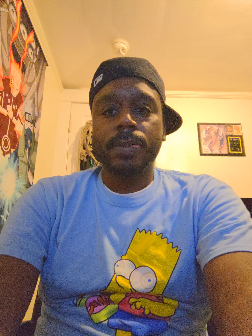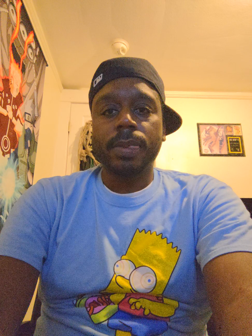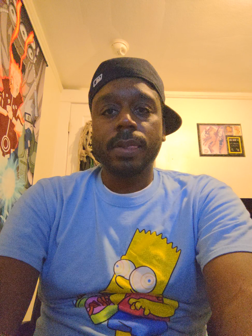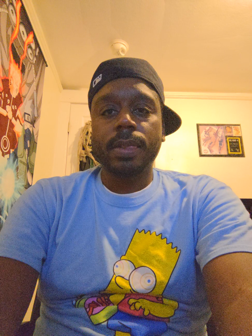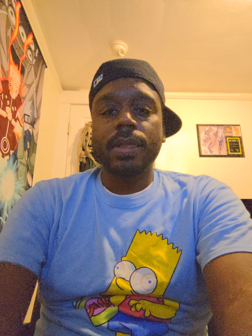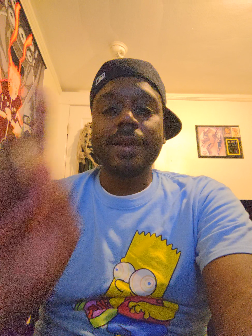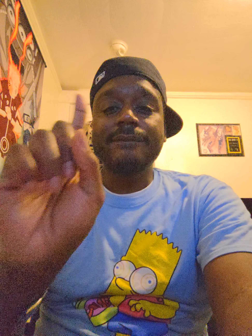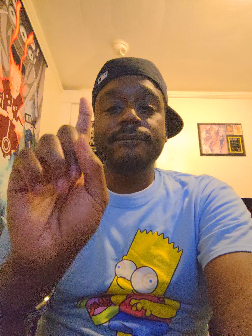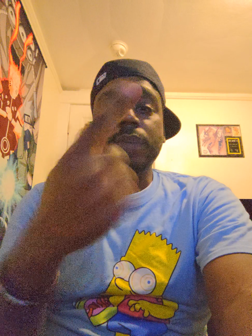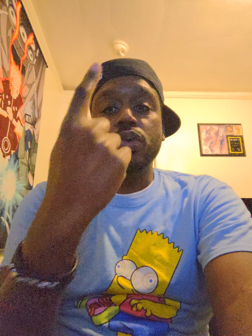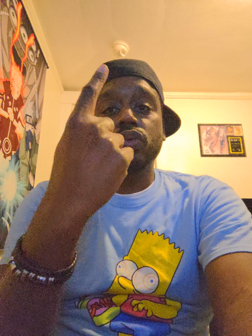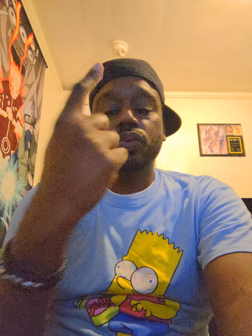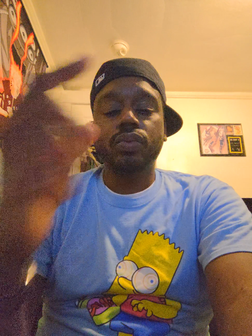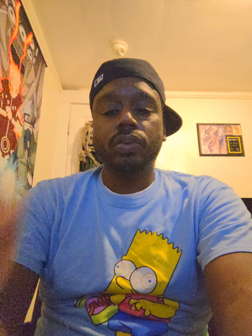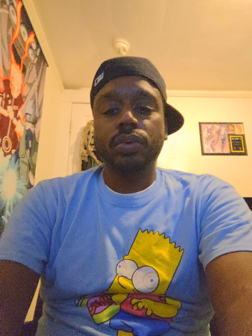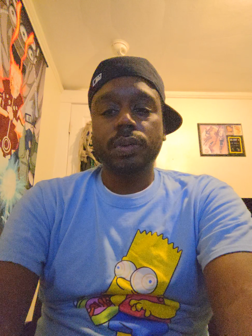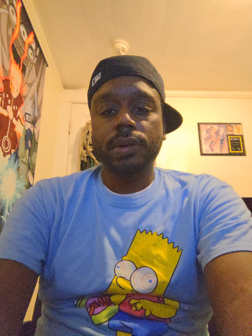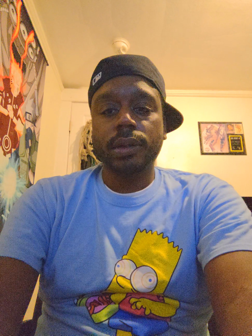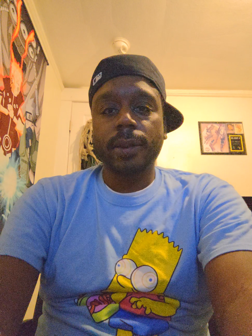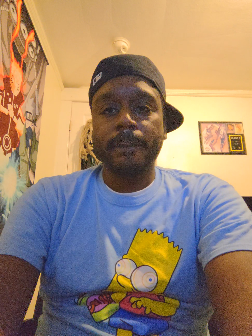first